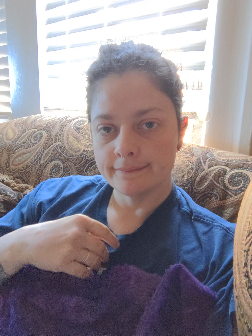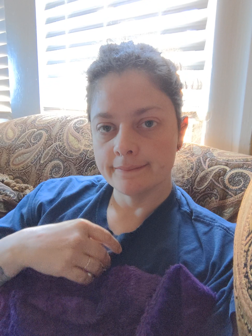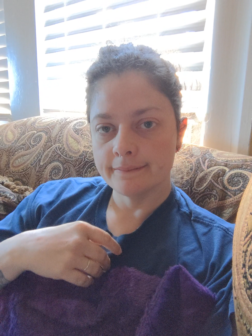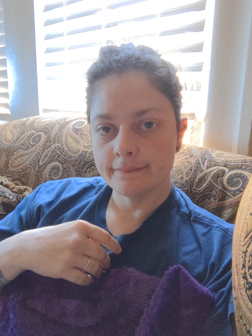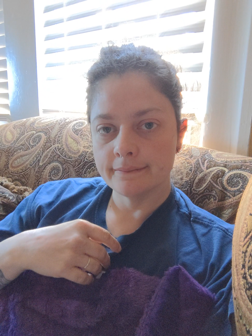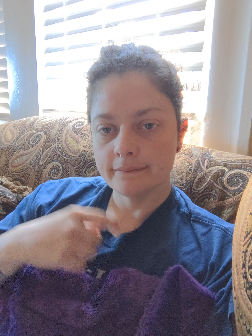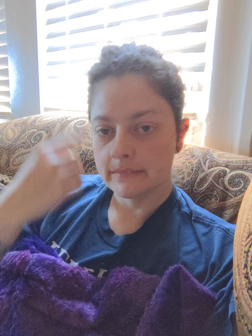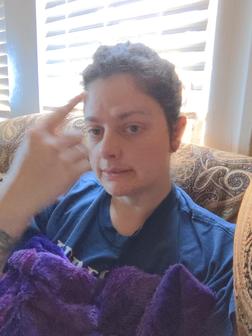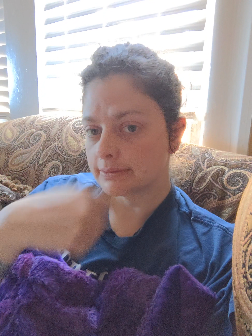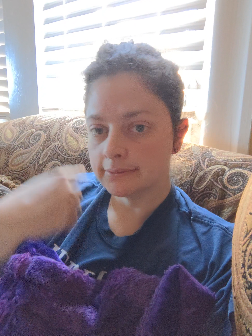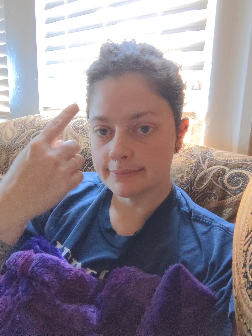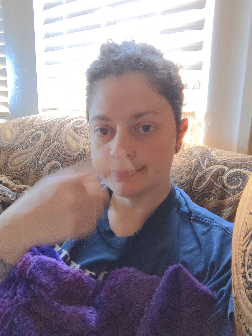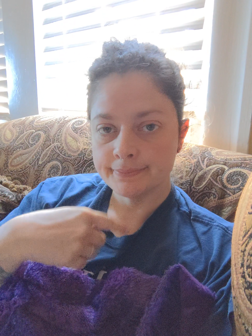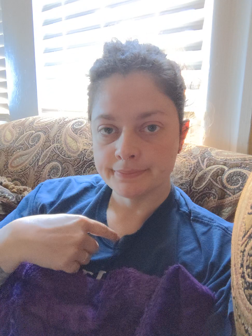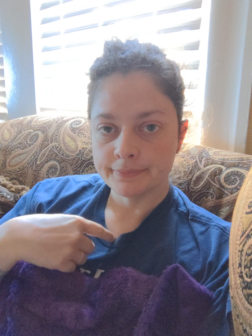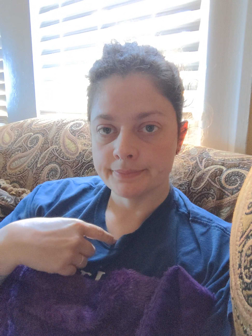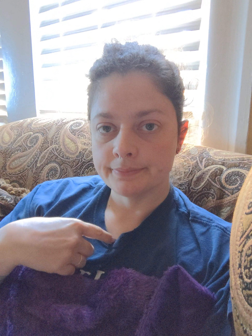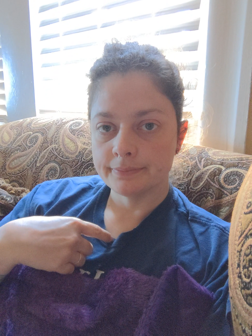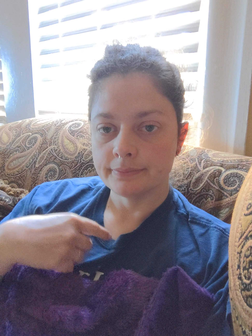face